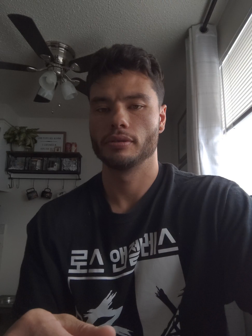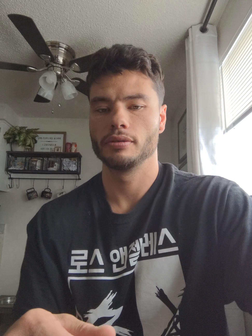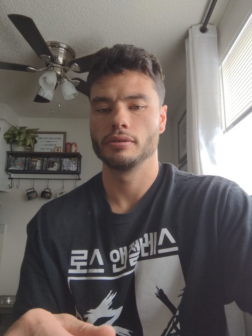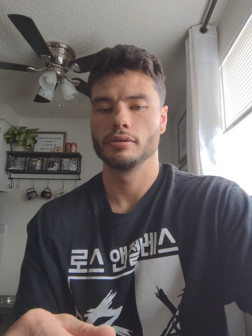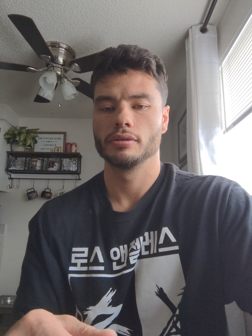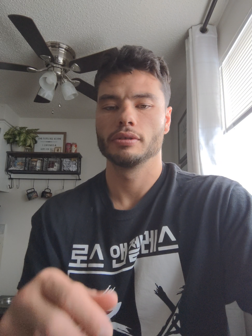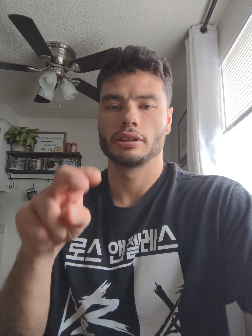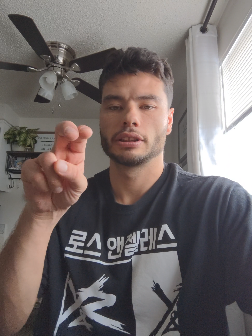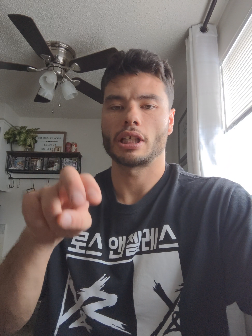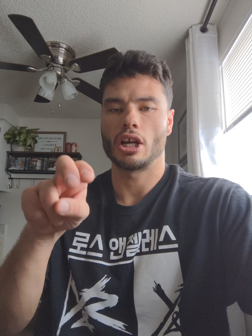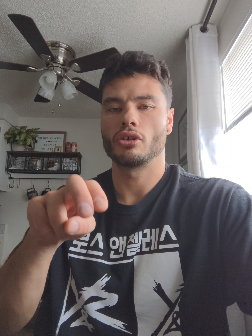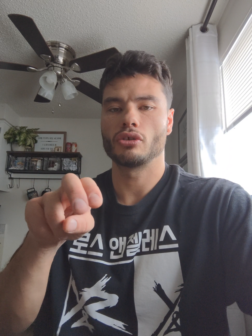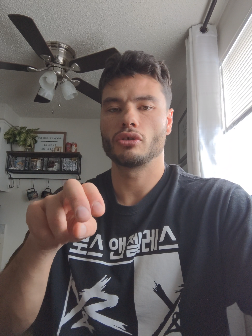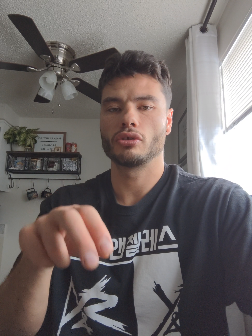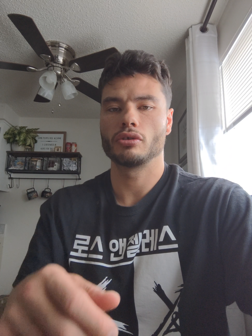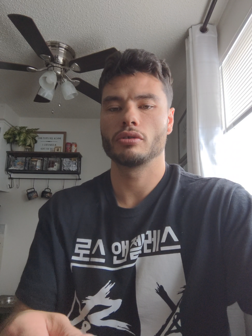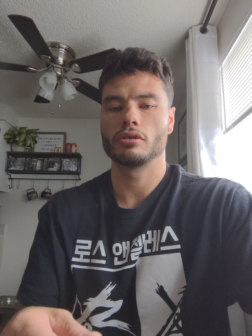chair